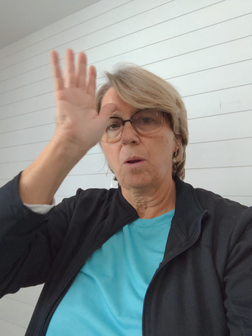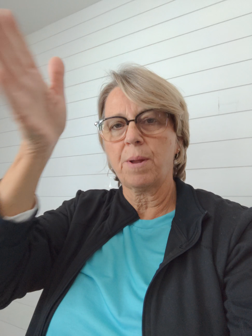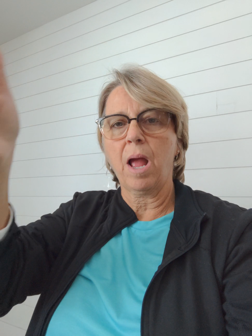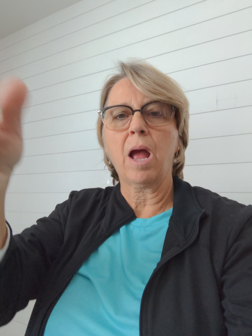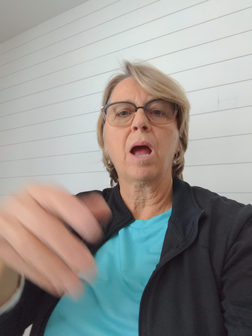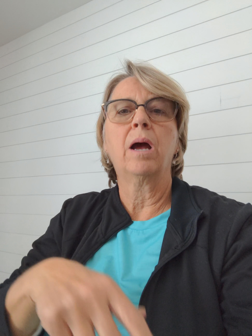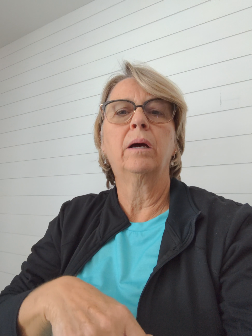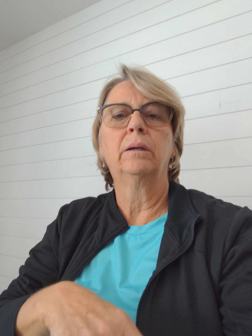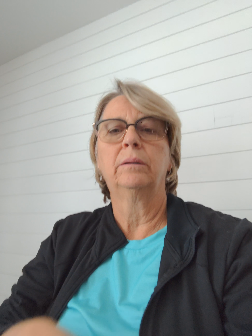grandpa